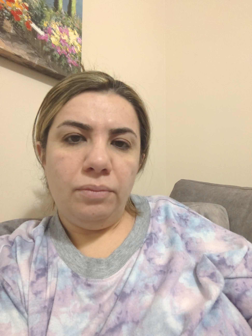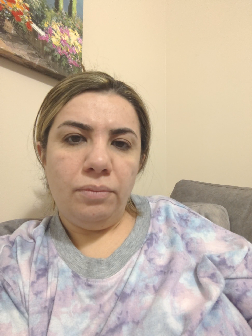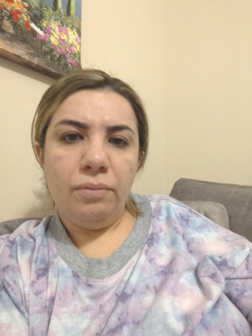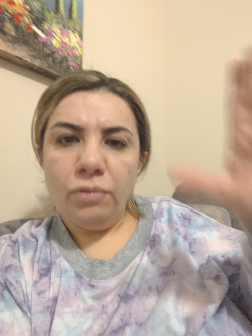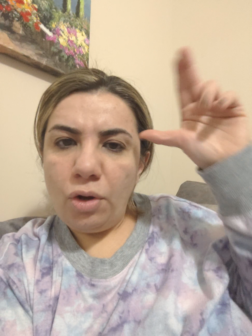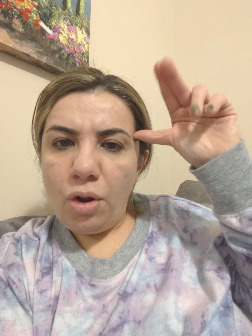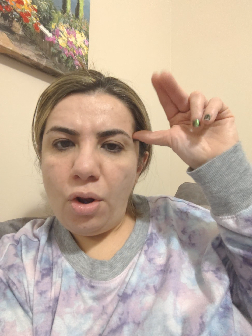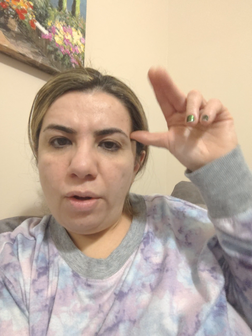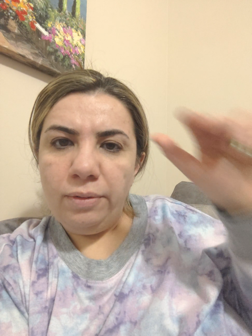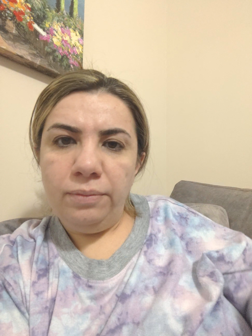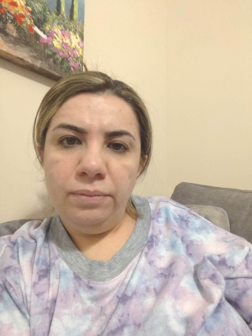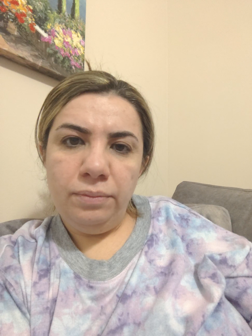horse